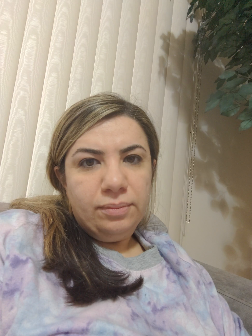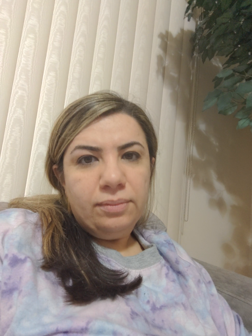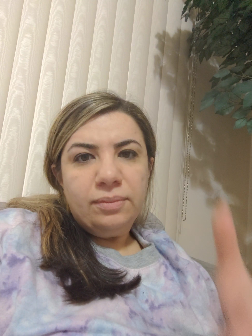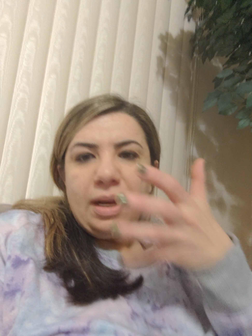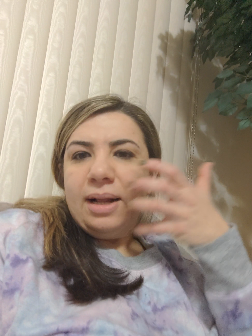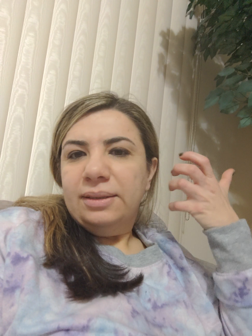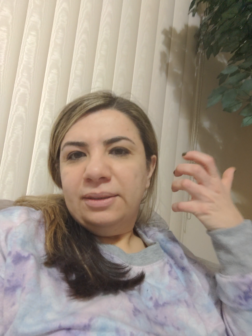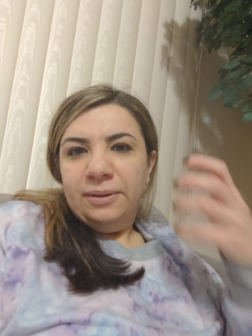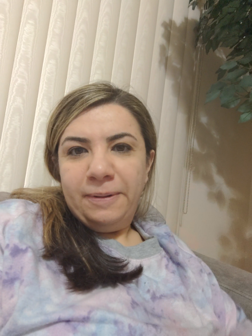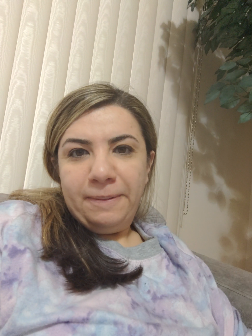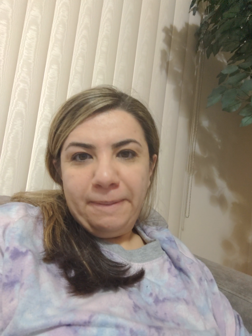tiger